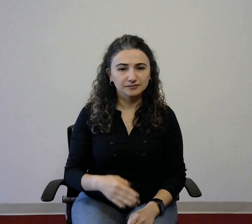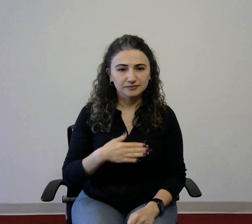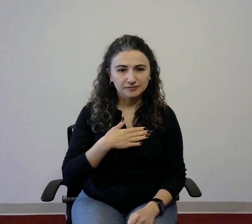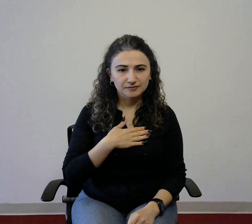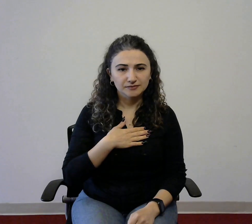mən